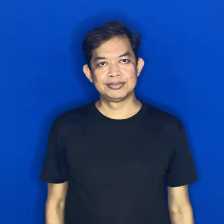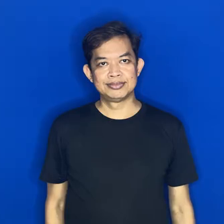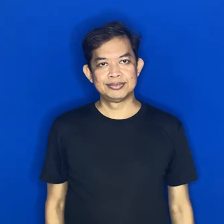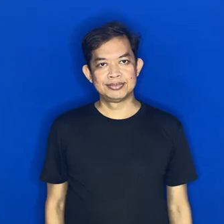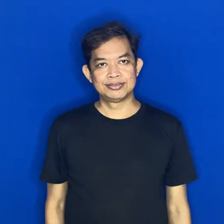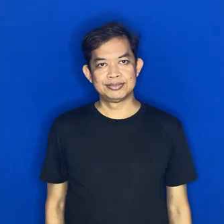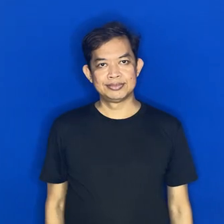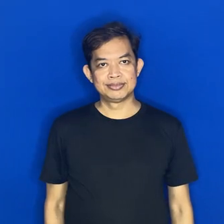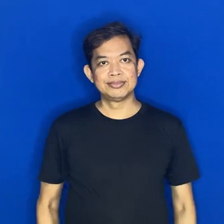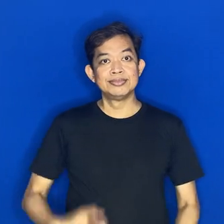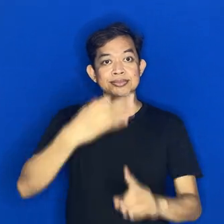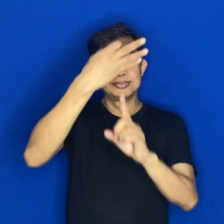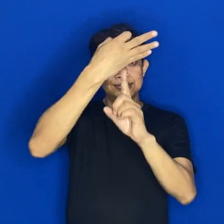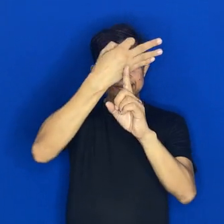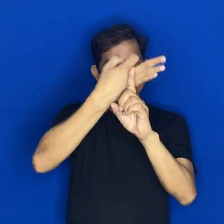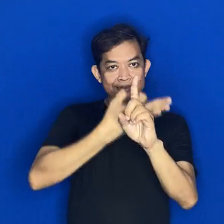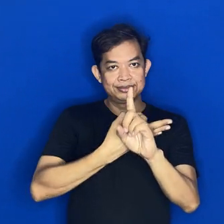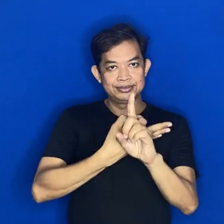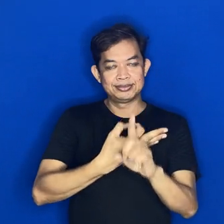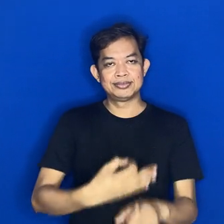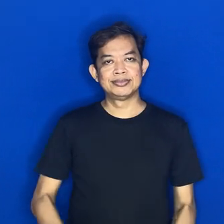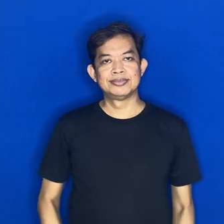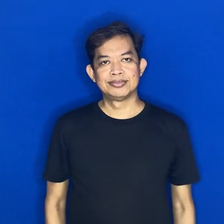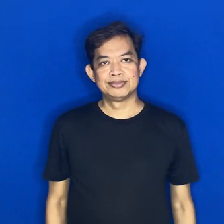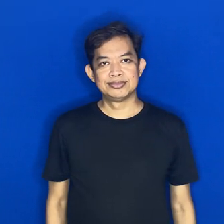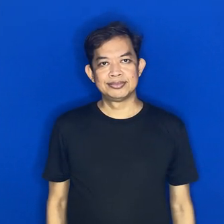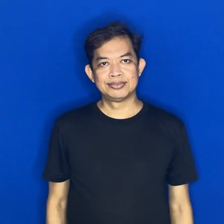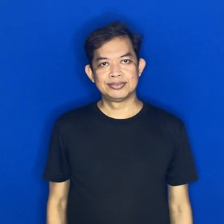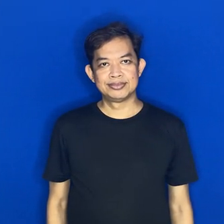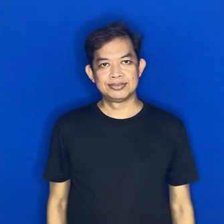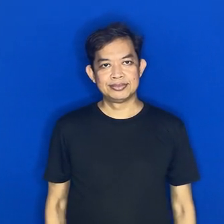february